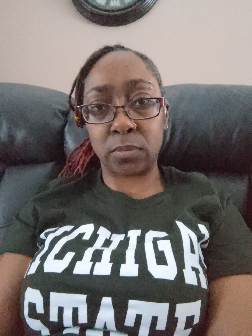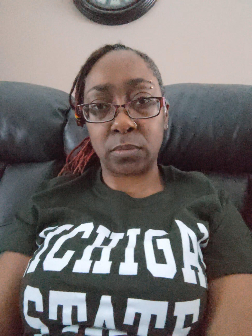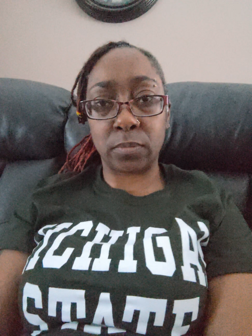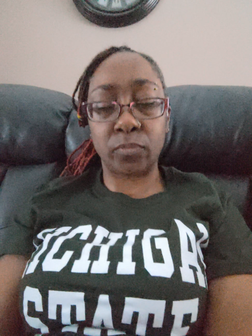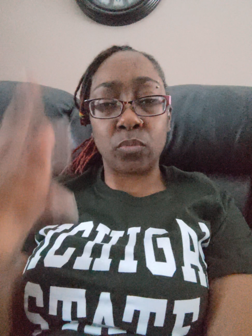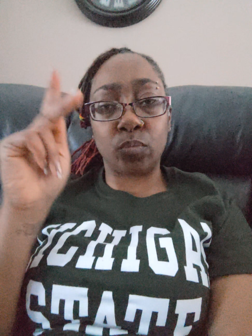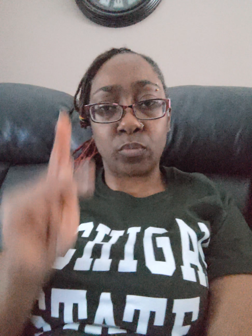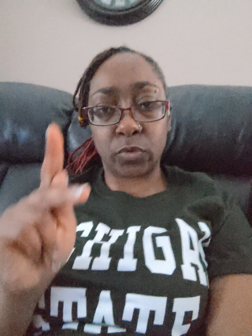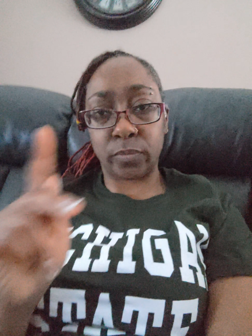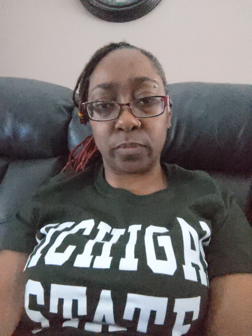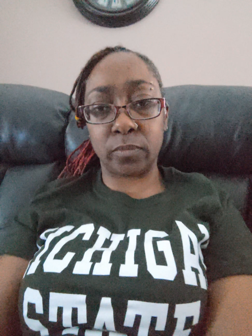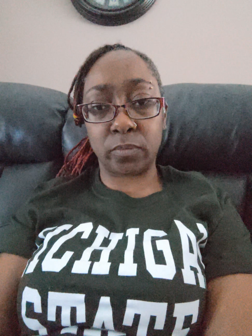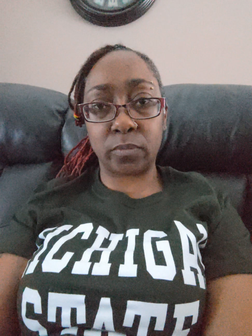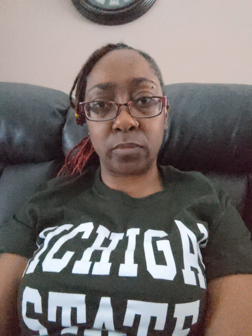person